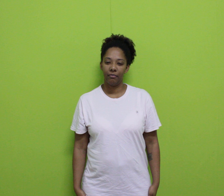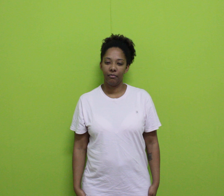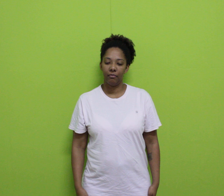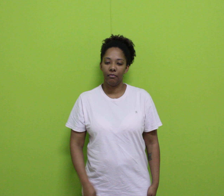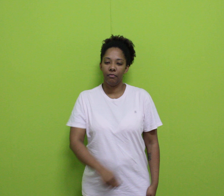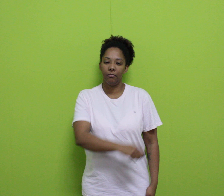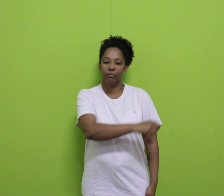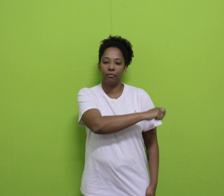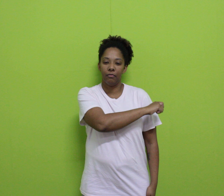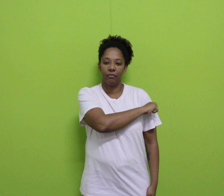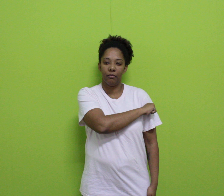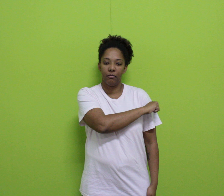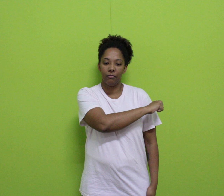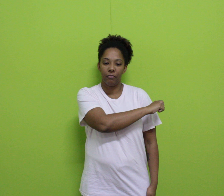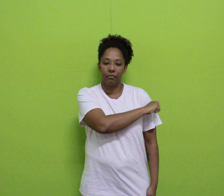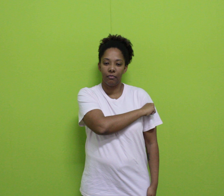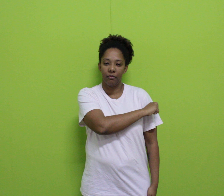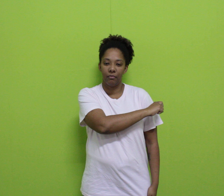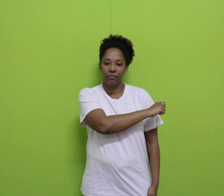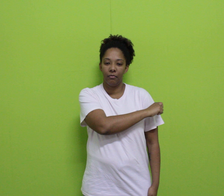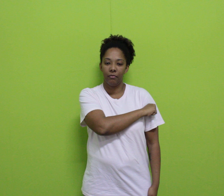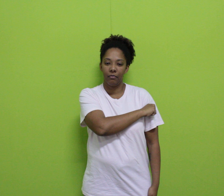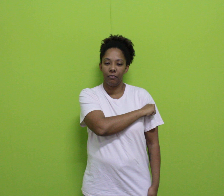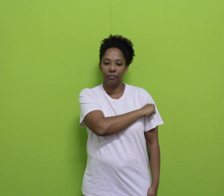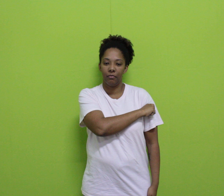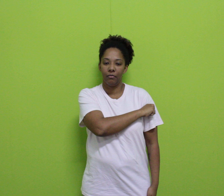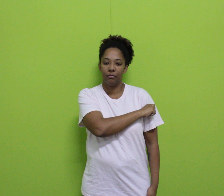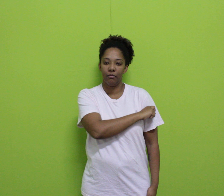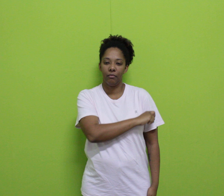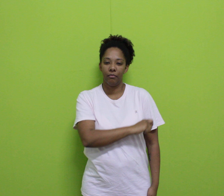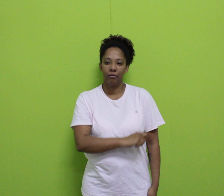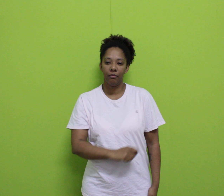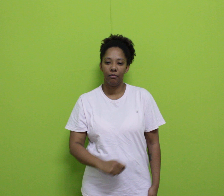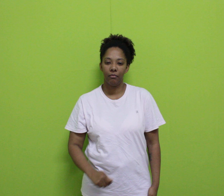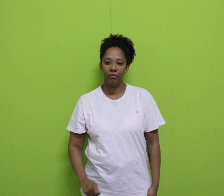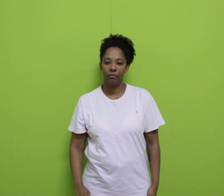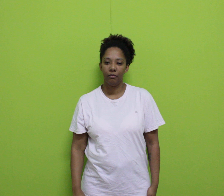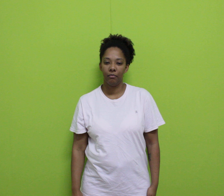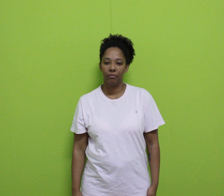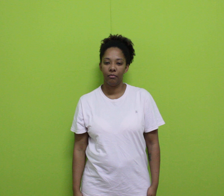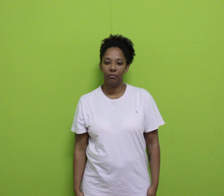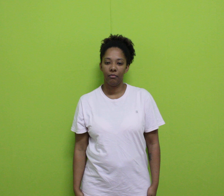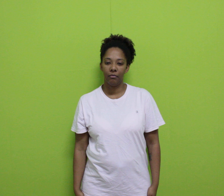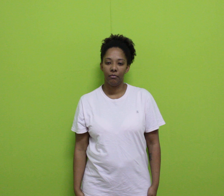aluno